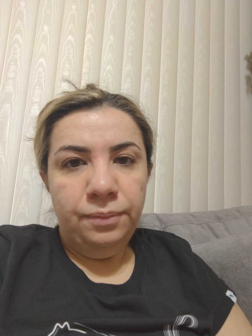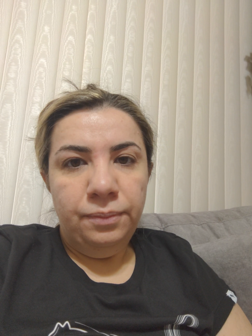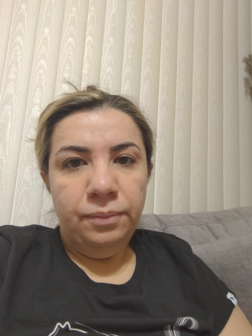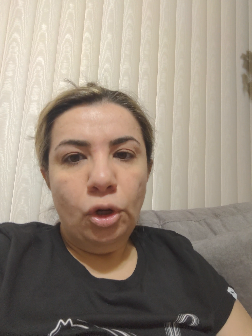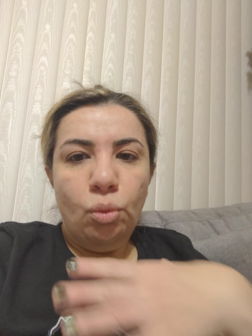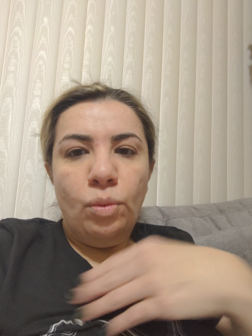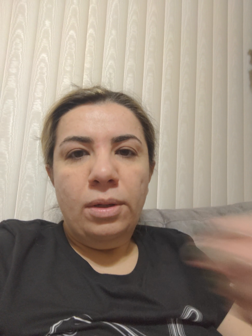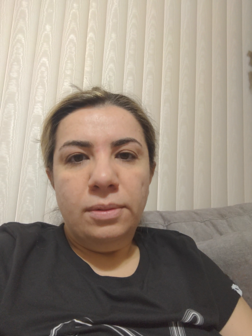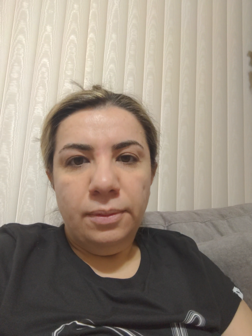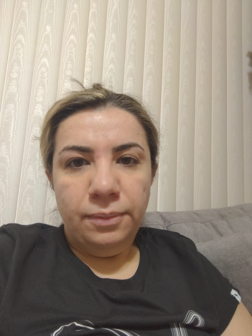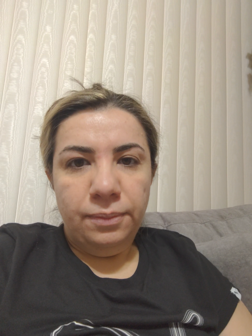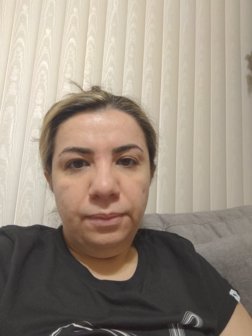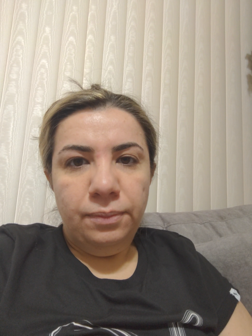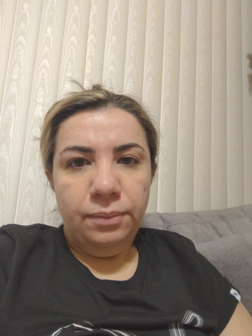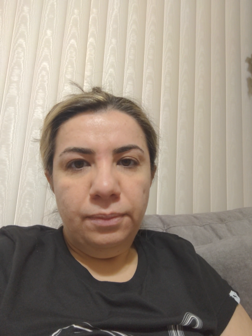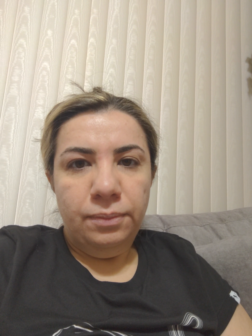white